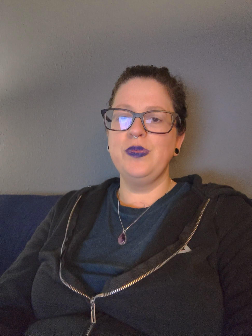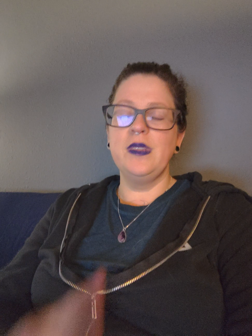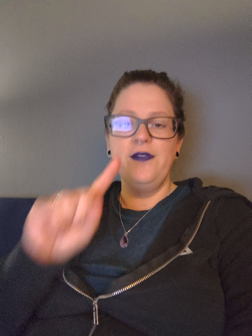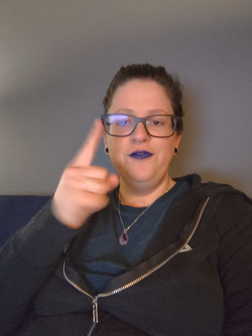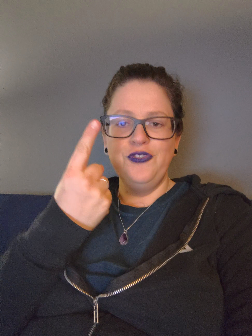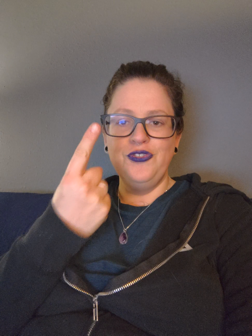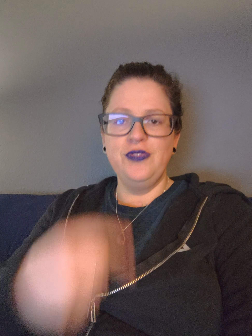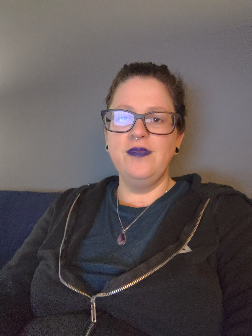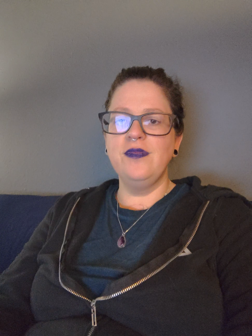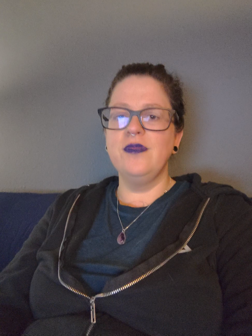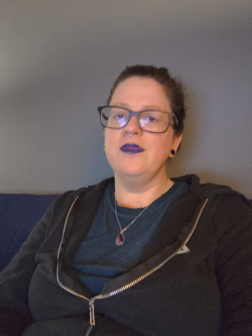first